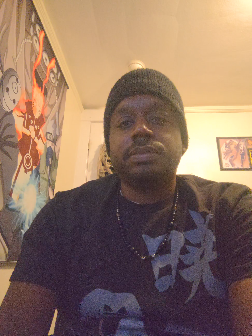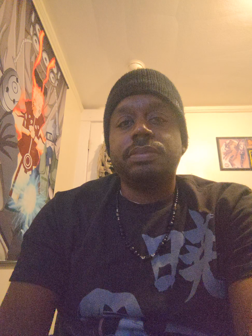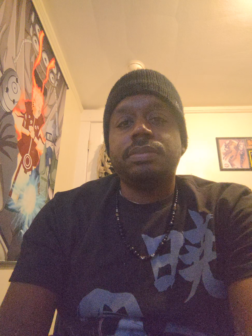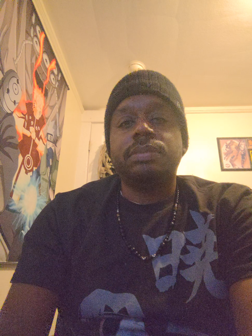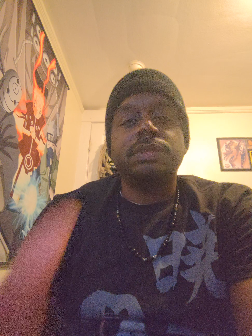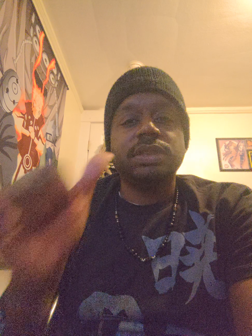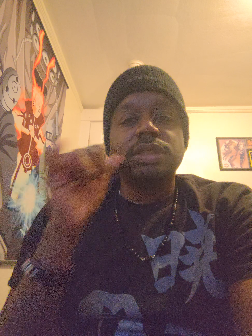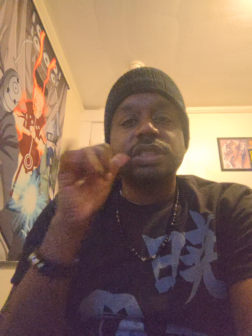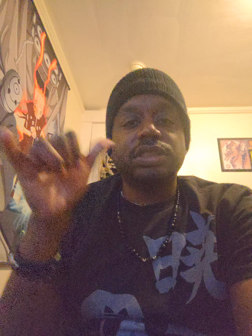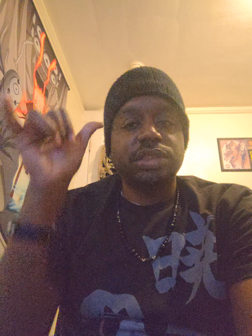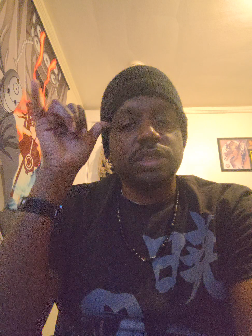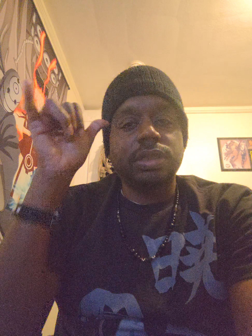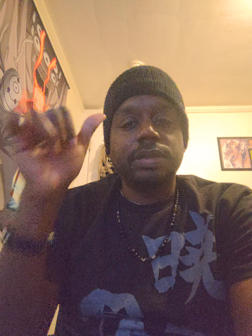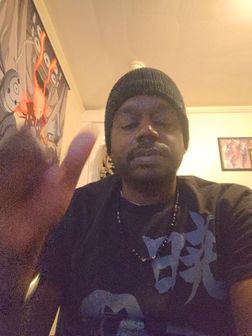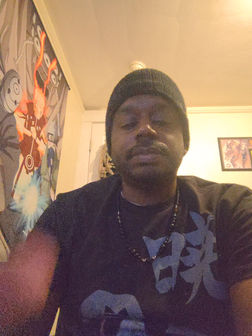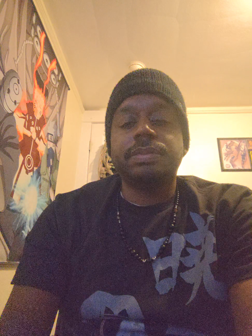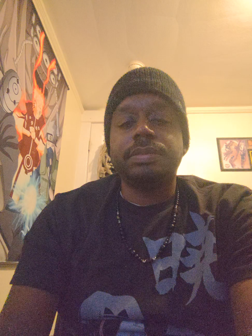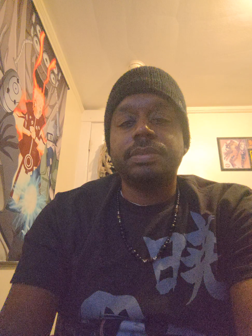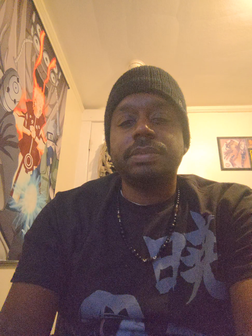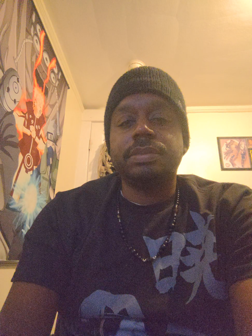yesterday